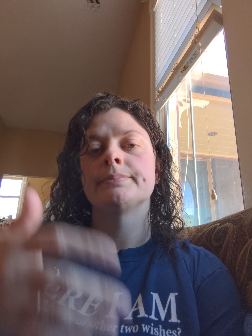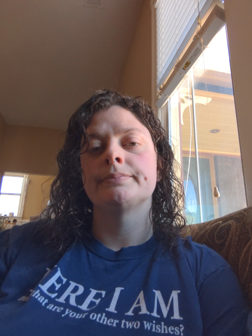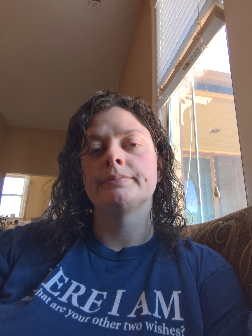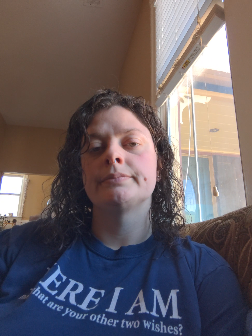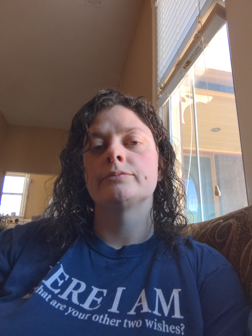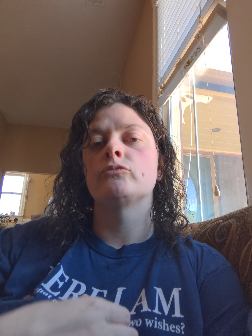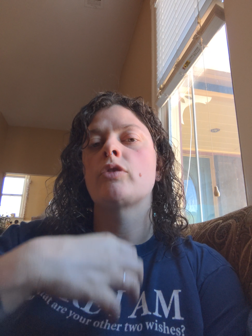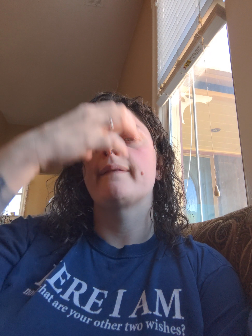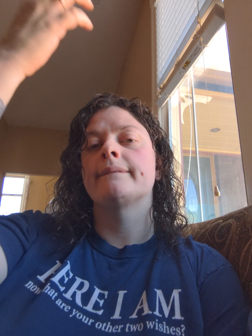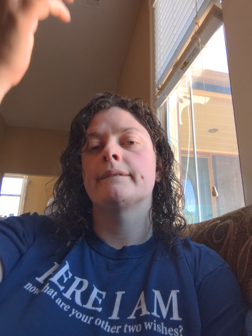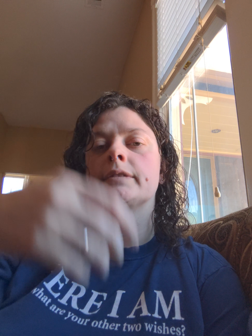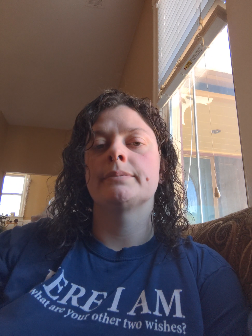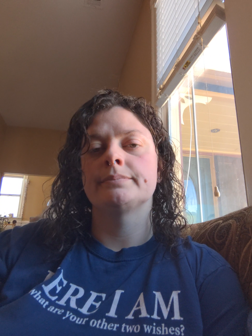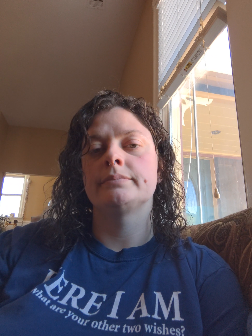giraffe